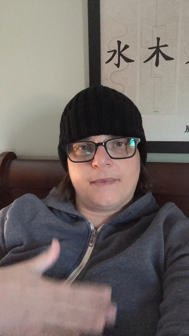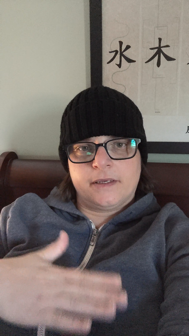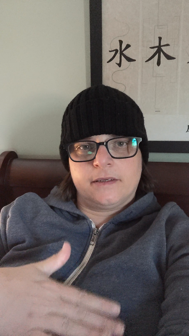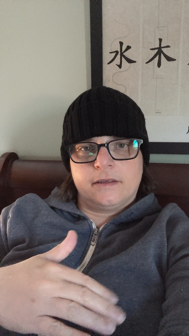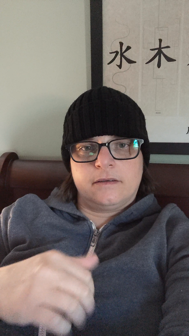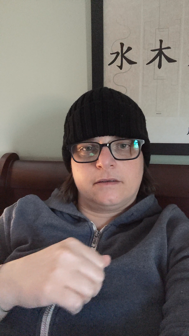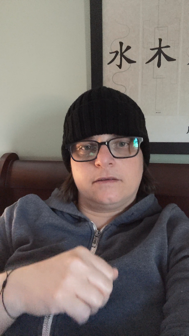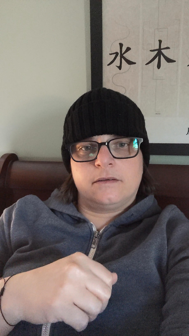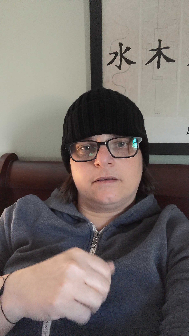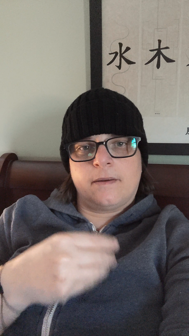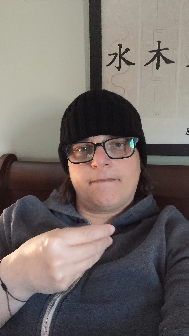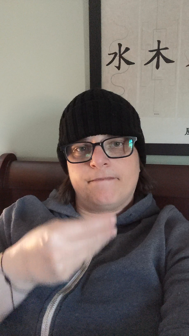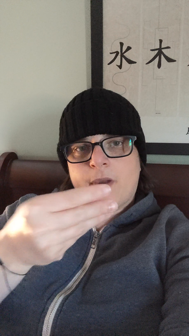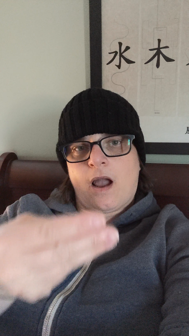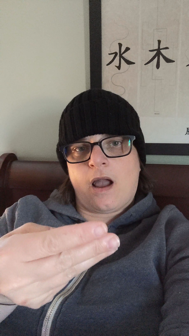buy